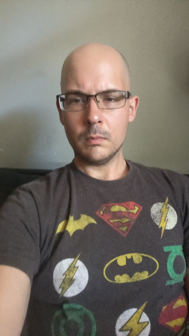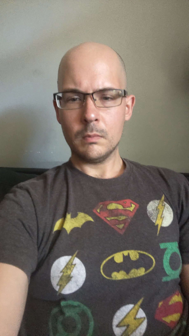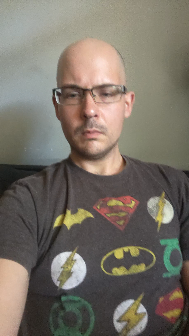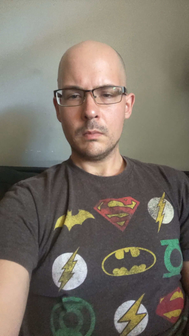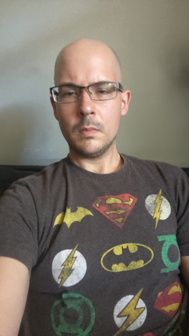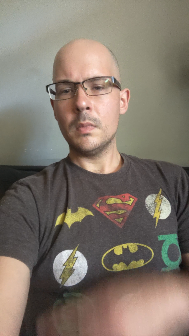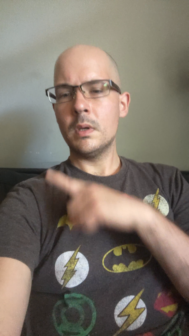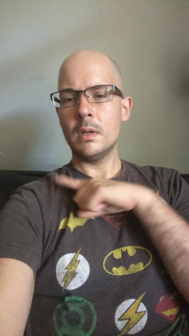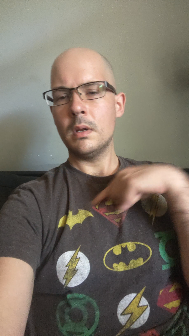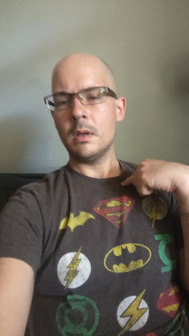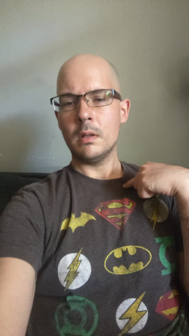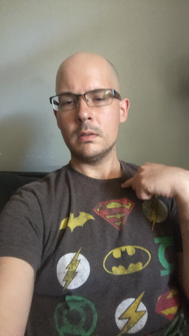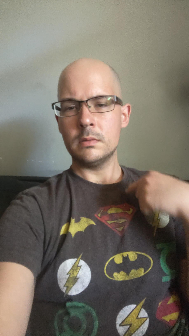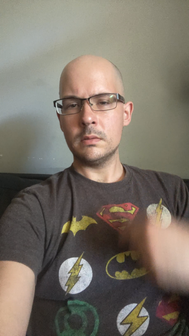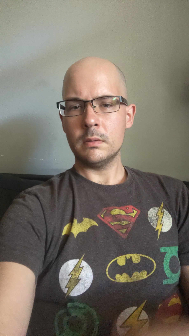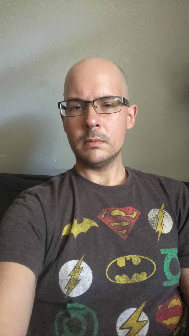necklace